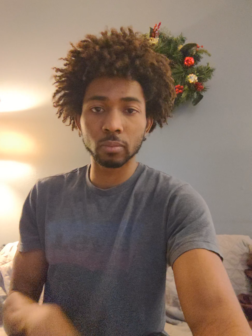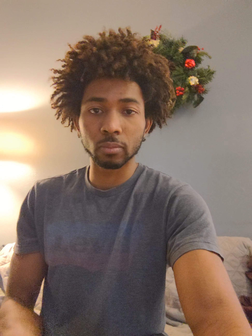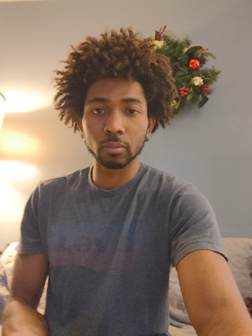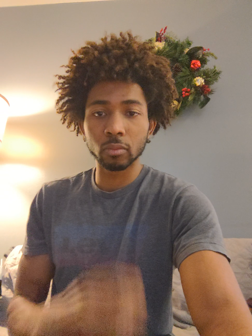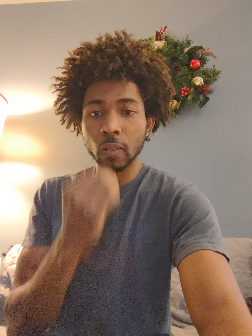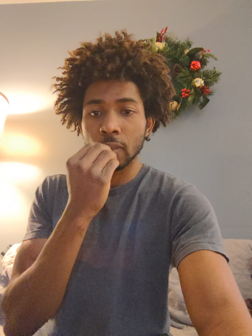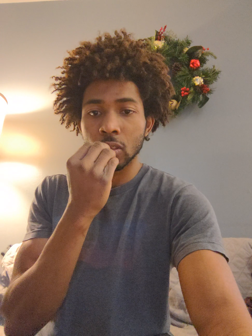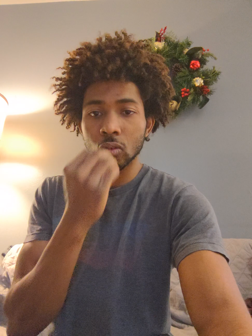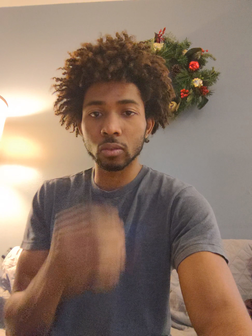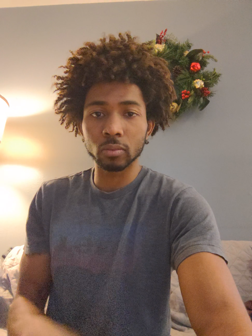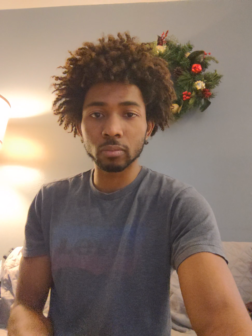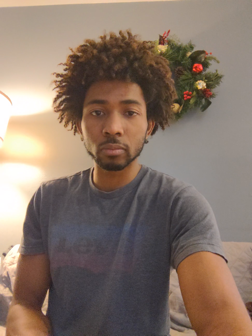food